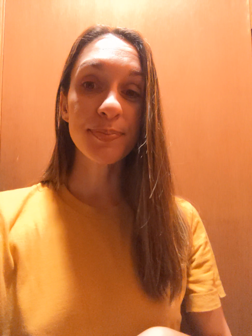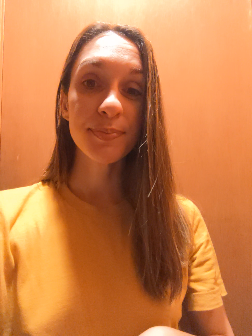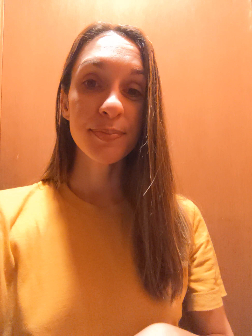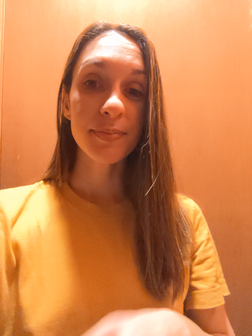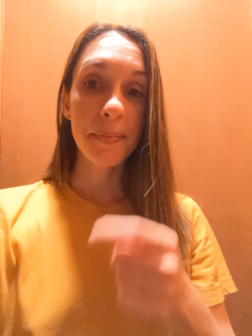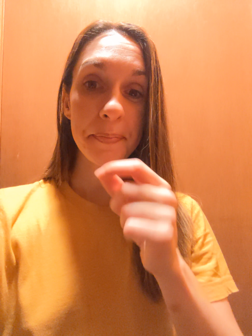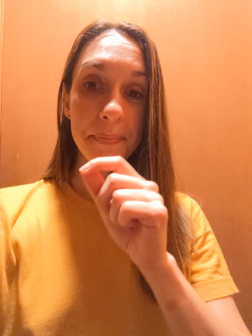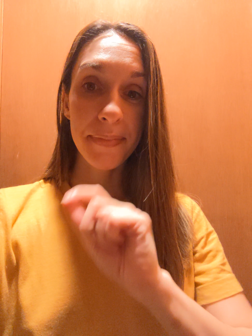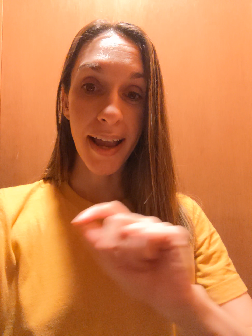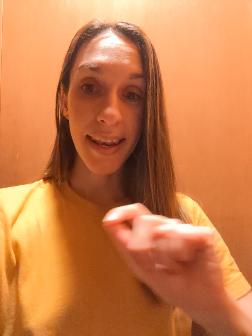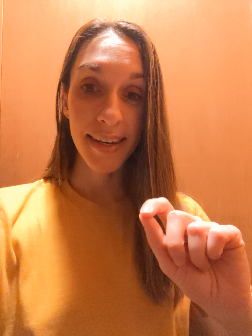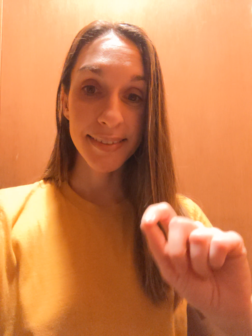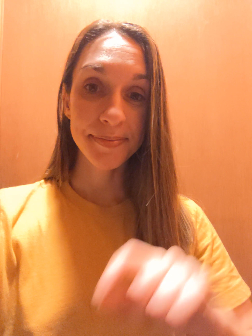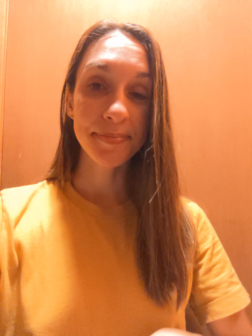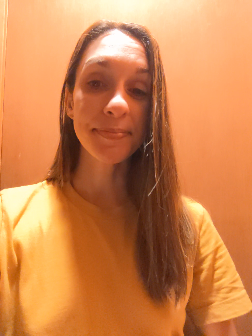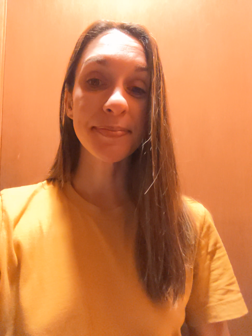pen